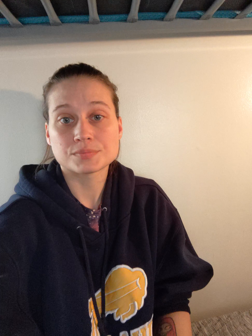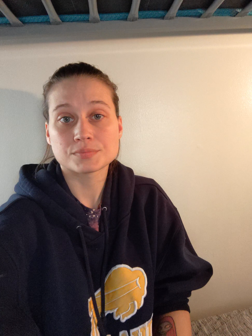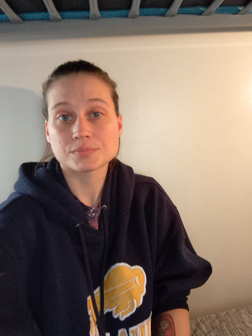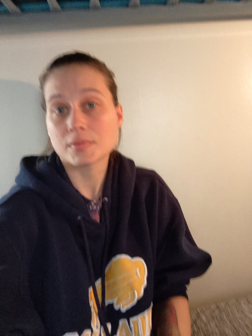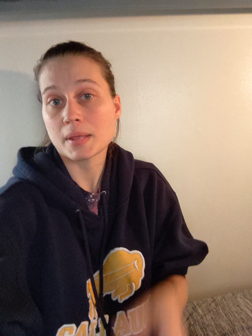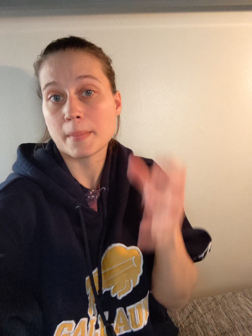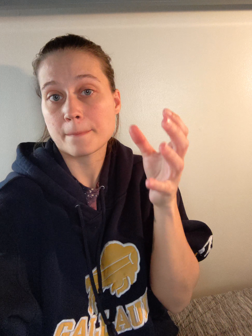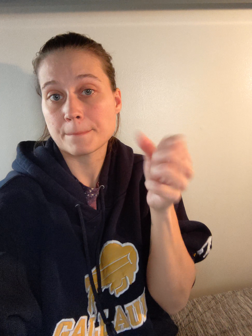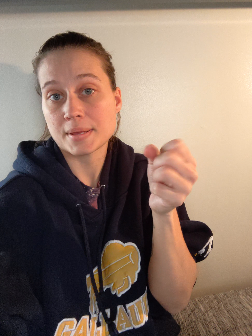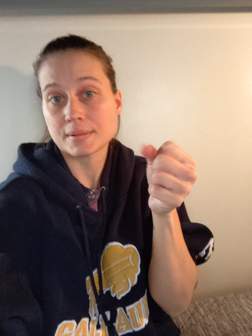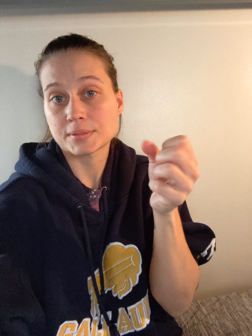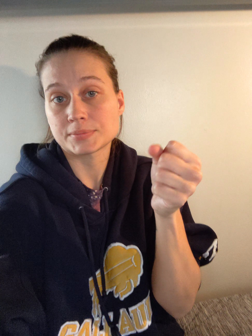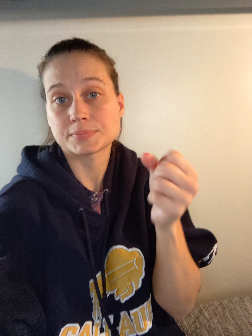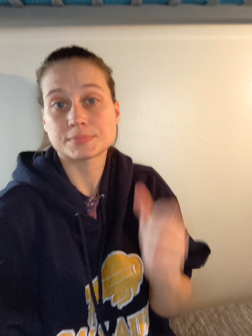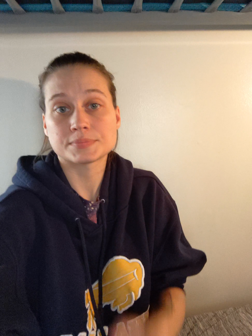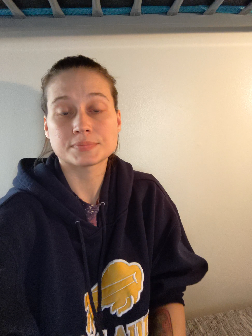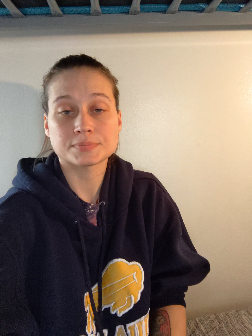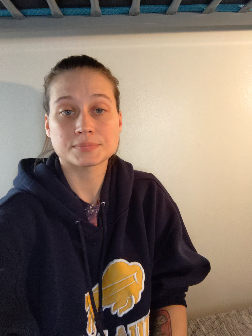milk